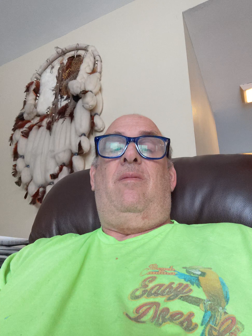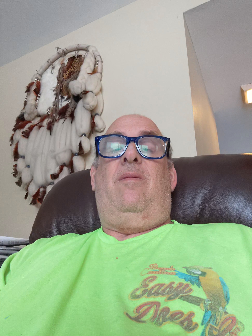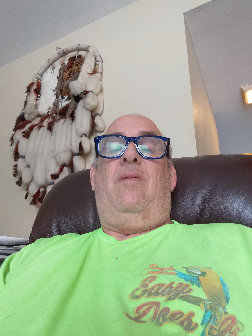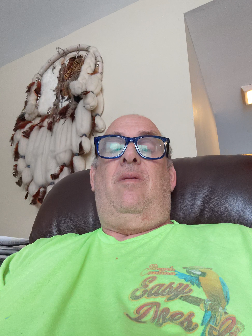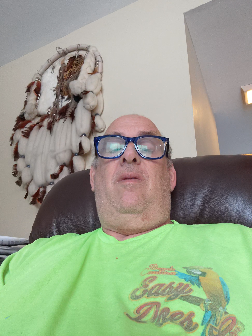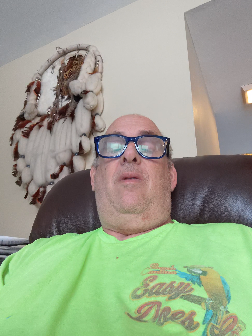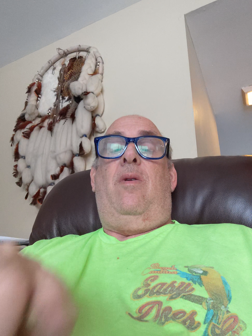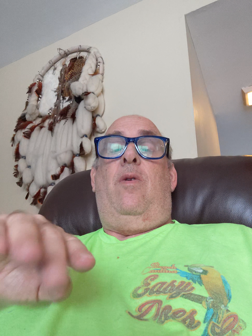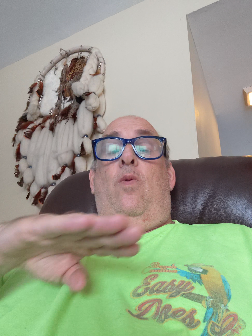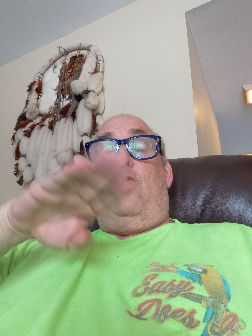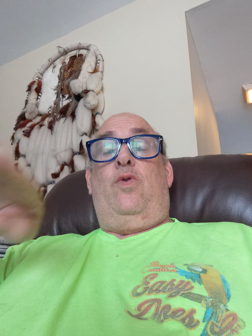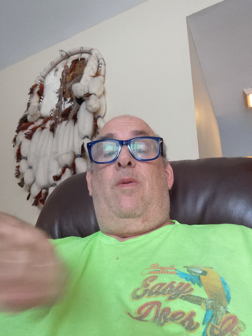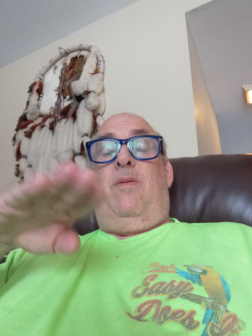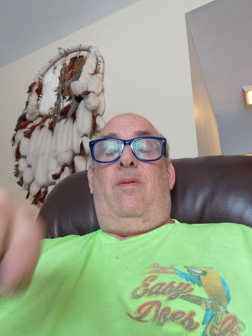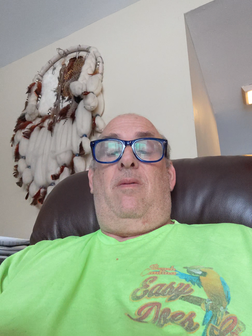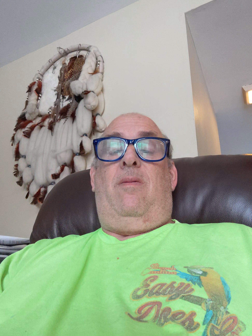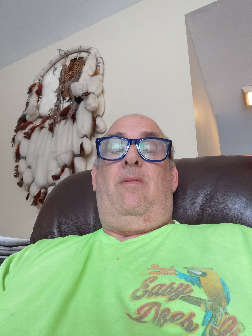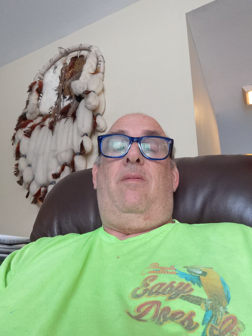pool